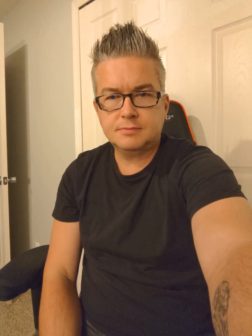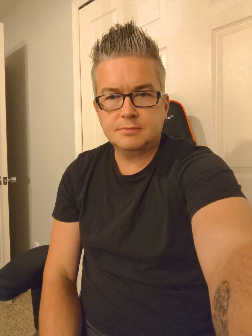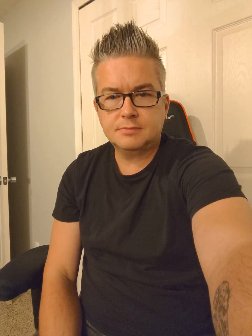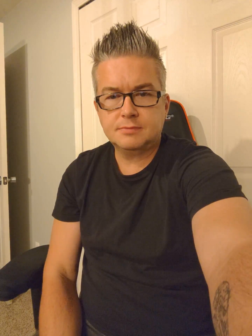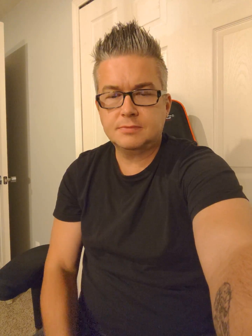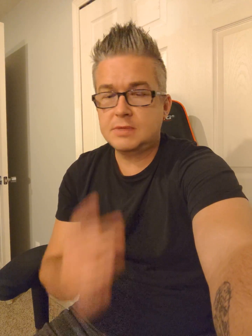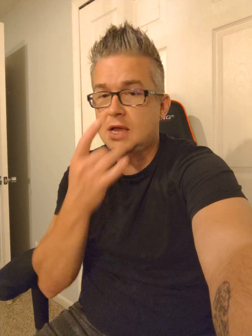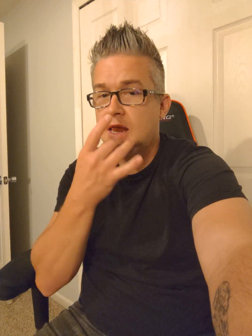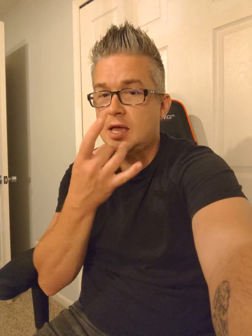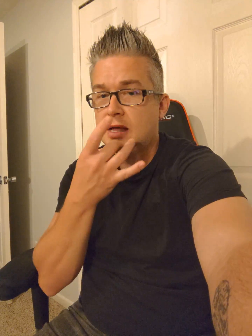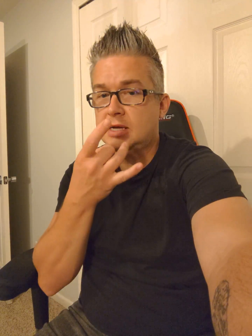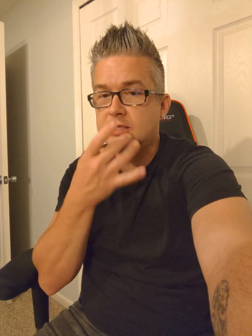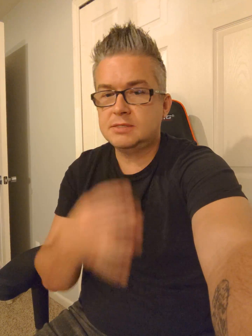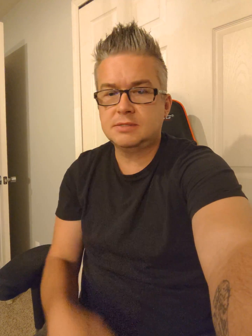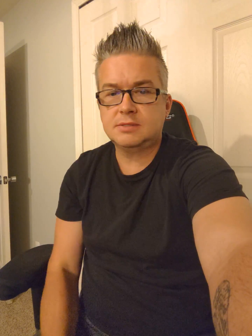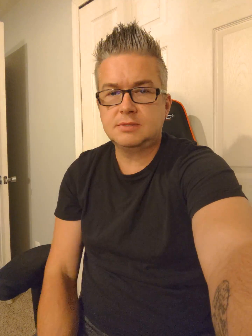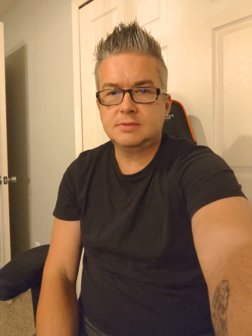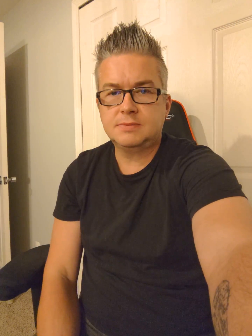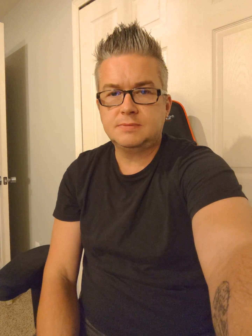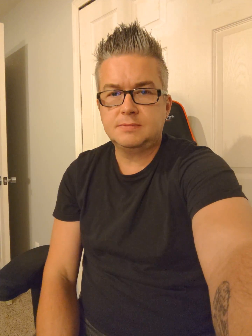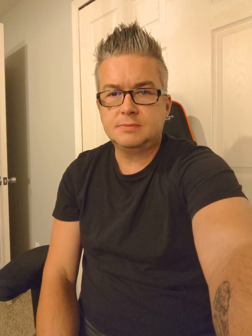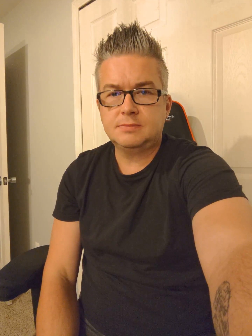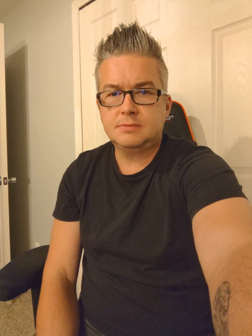light bulb